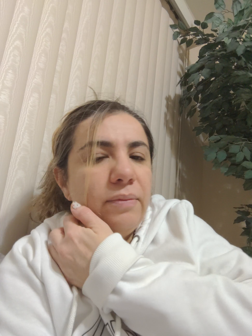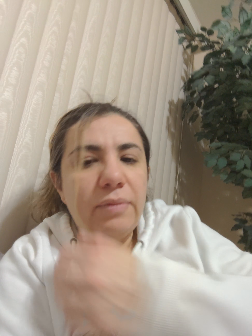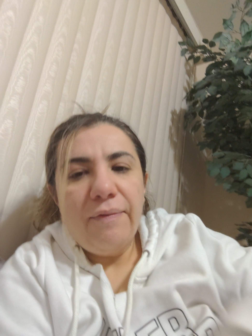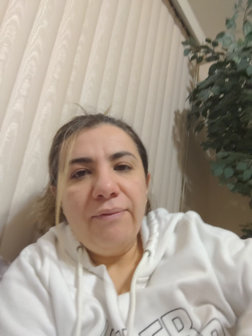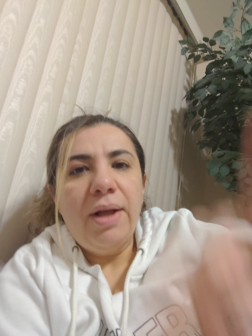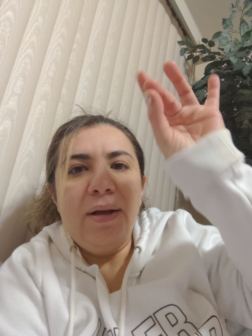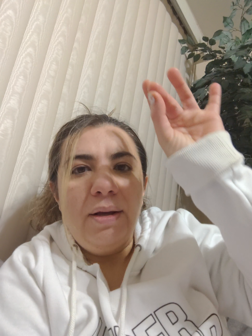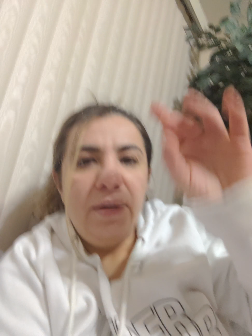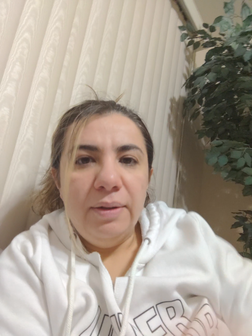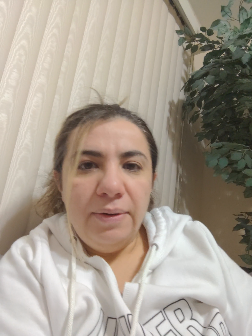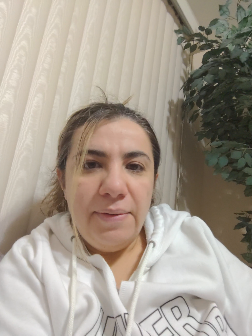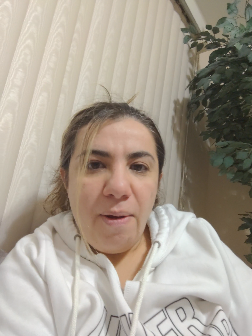find